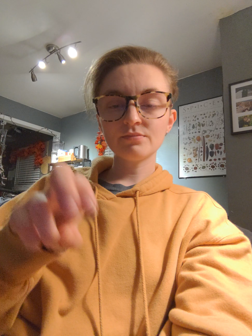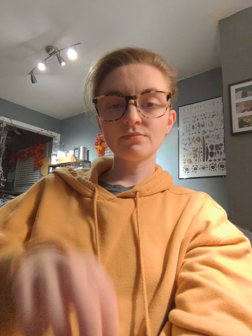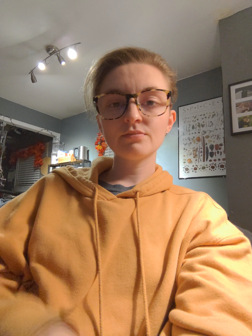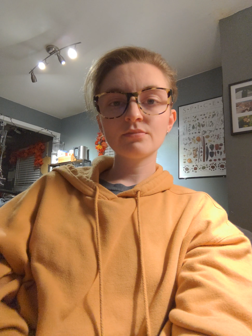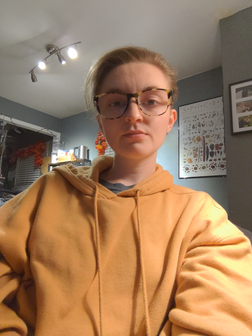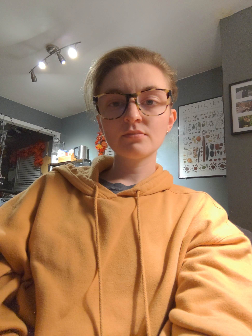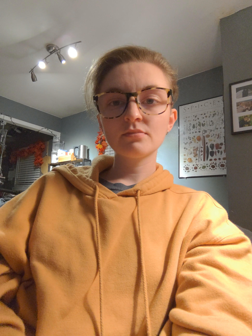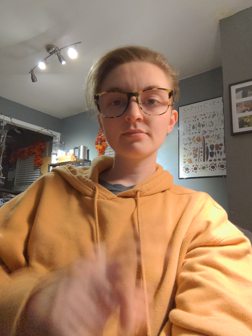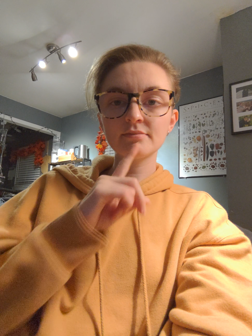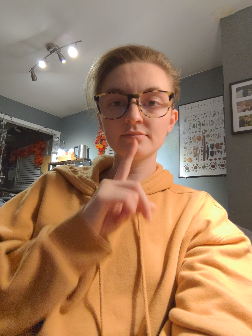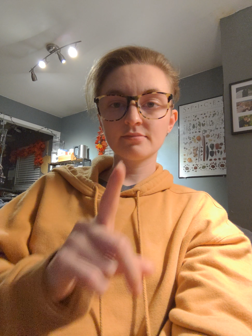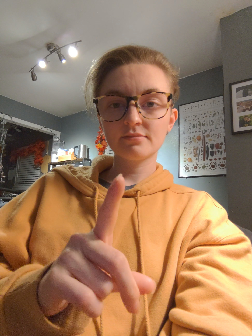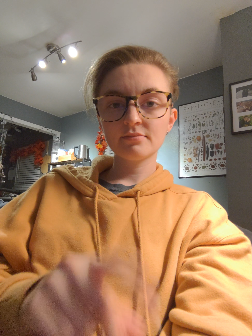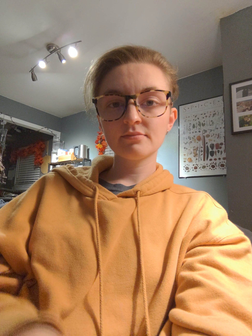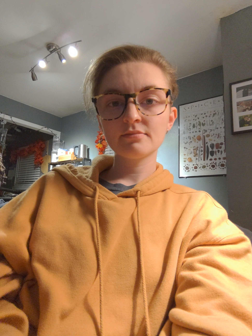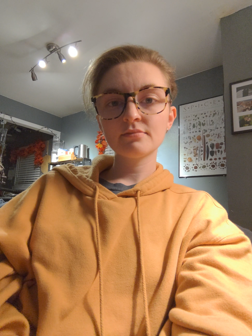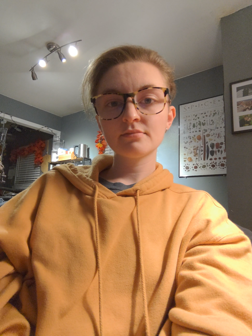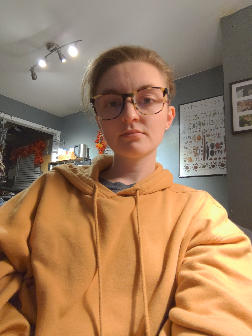is